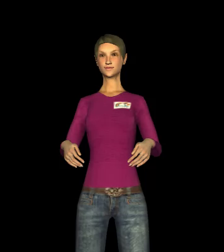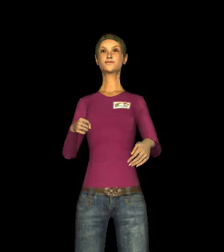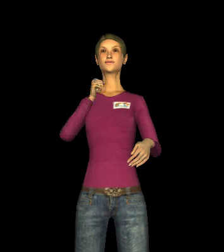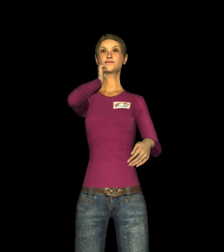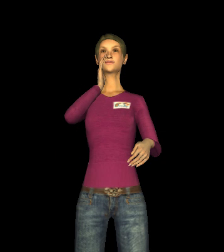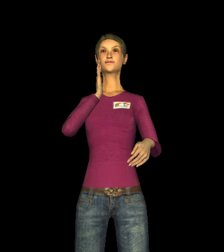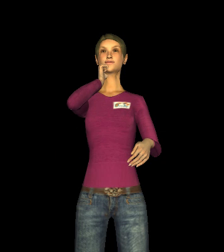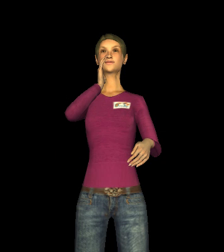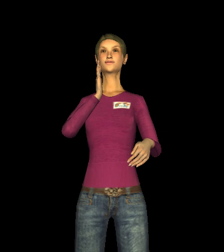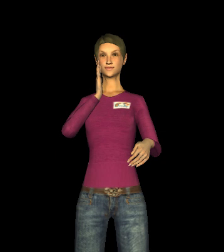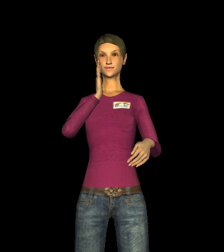كل يوم